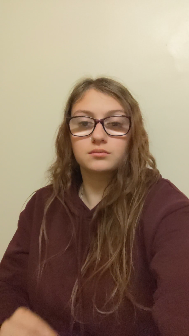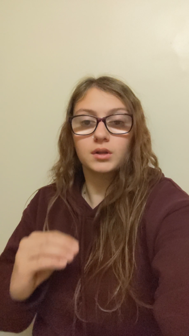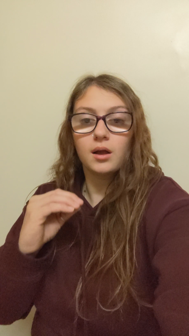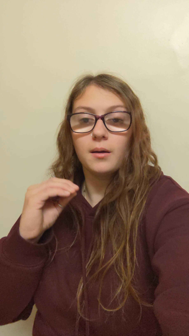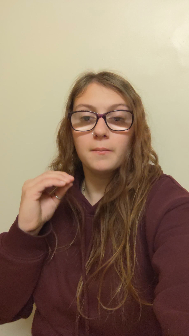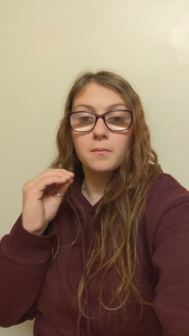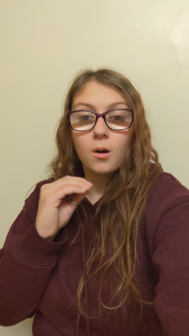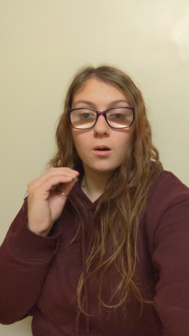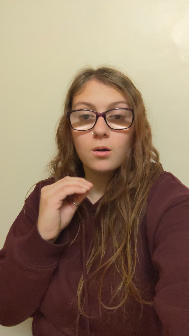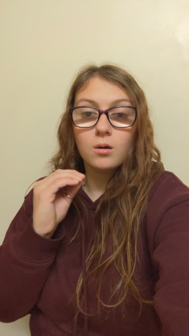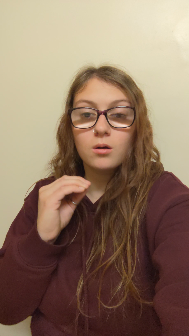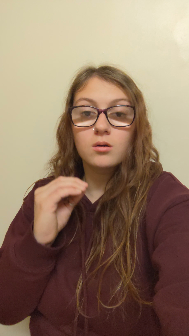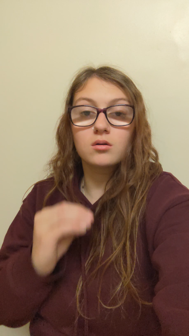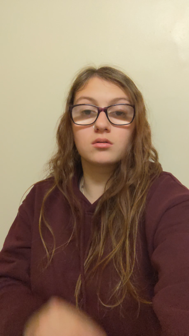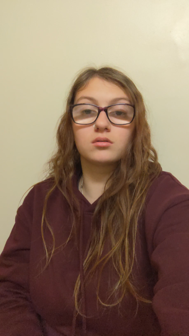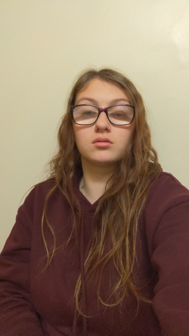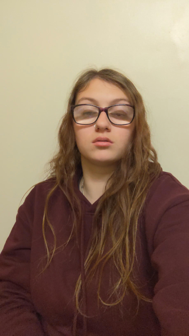more